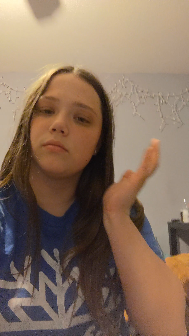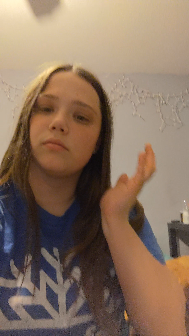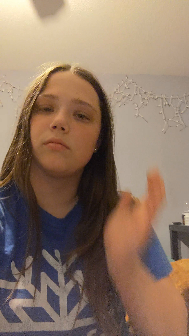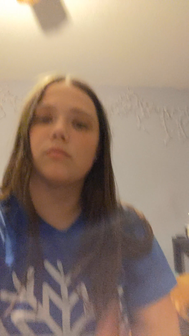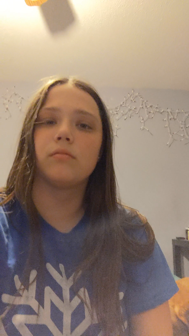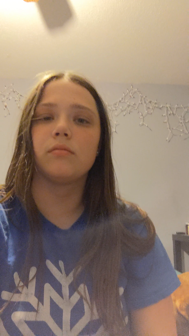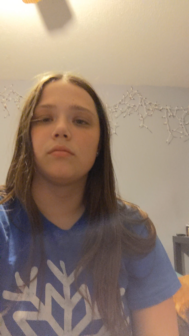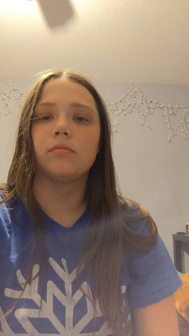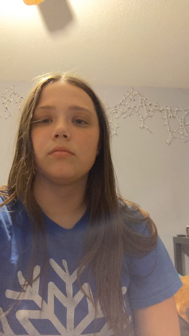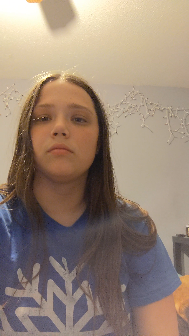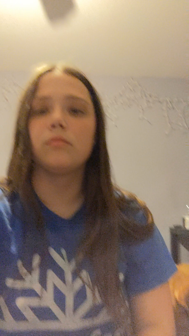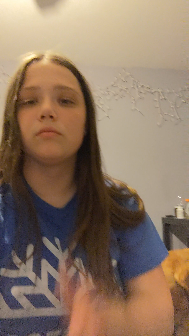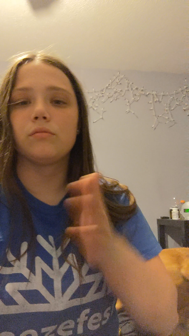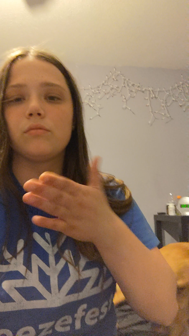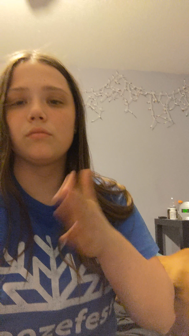share